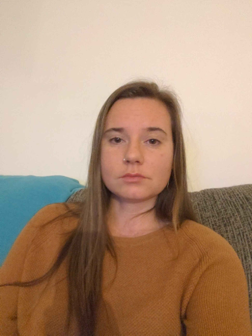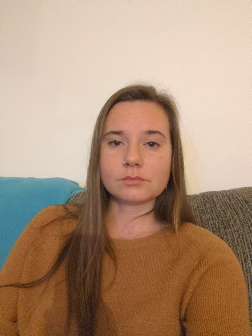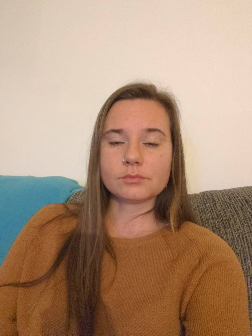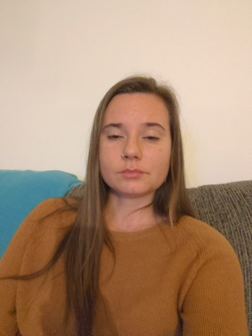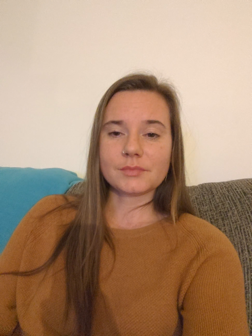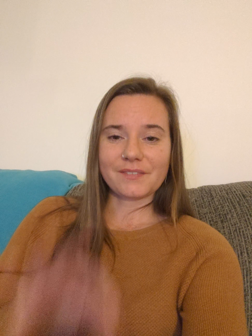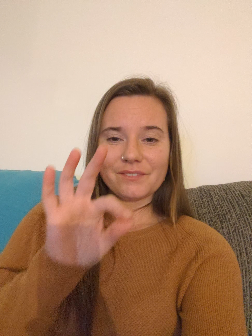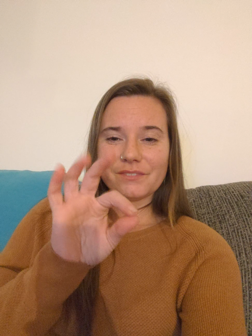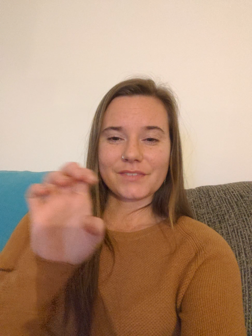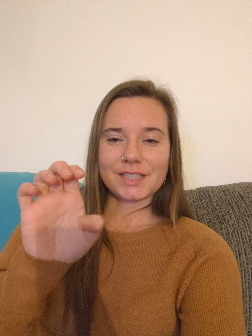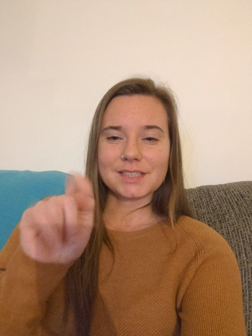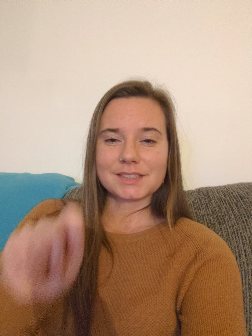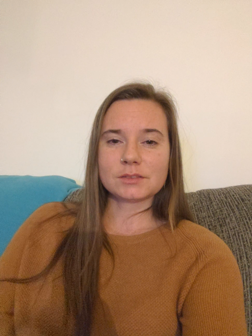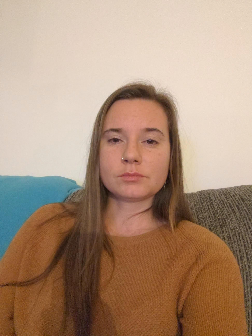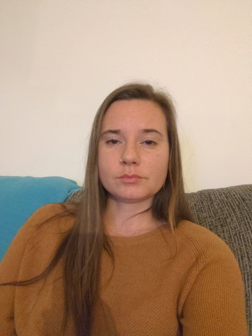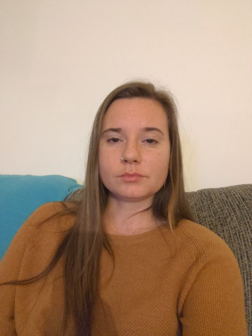feet